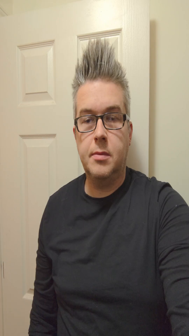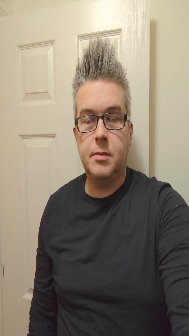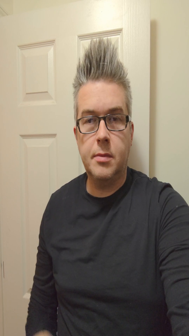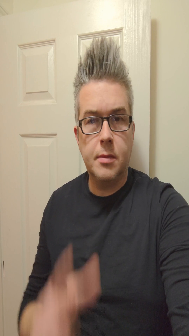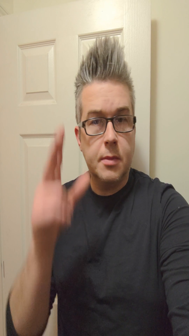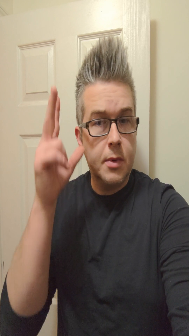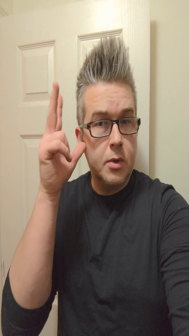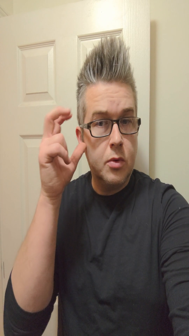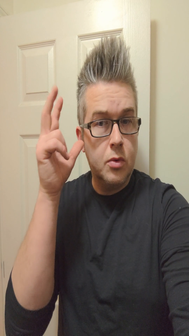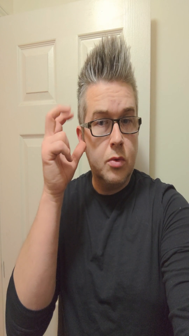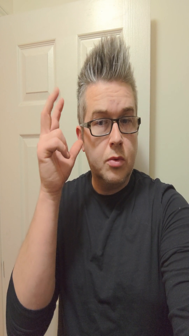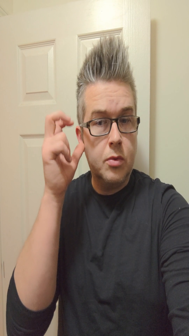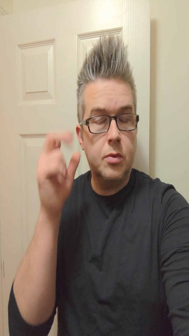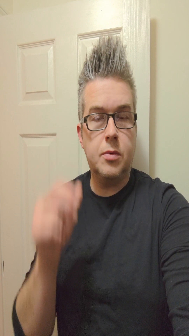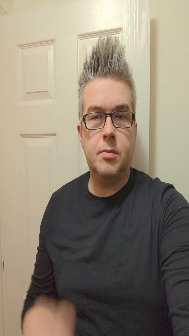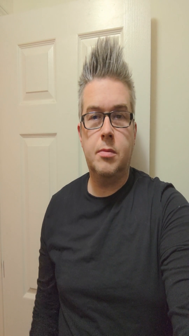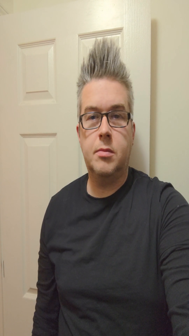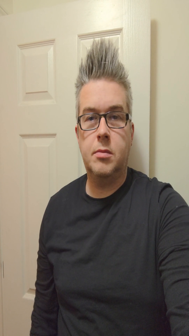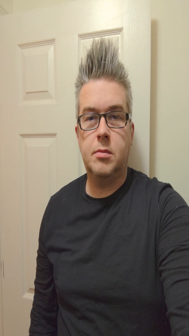hear